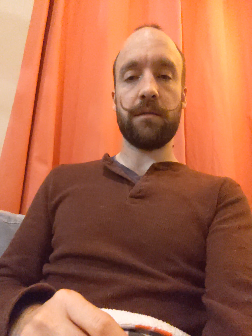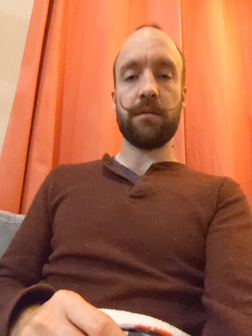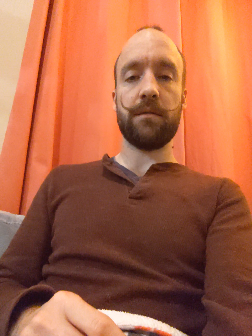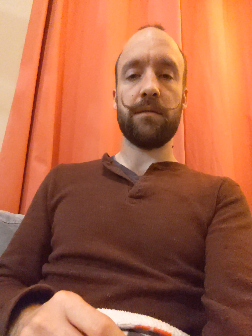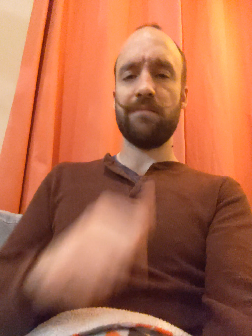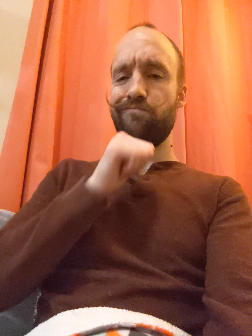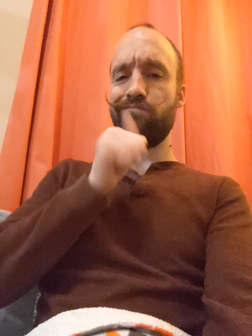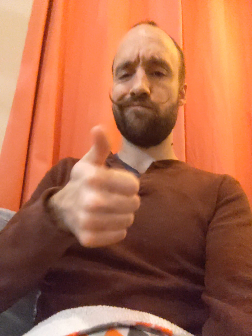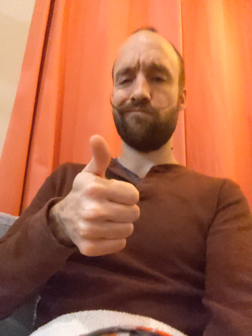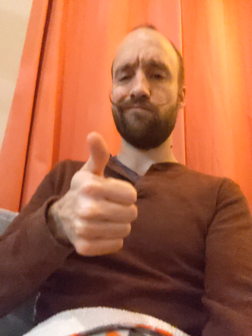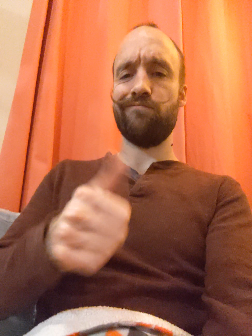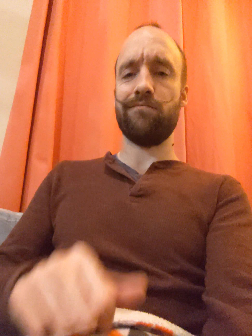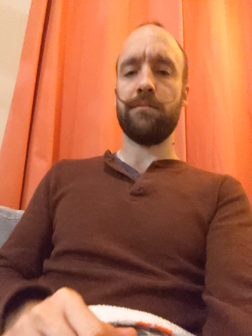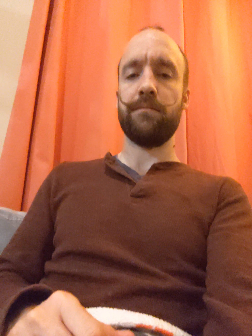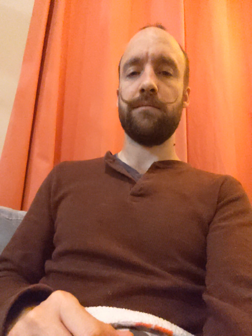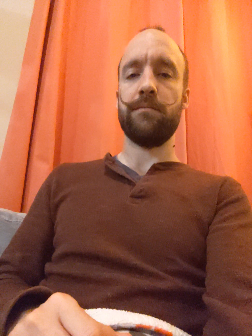not